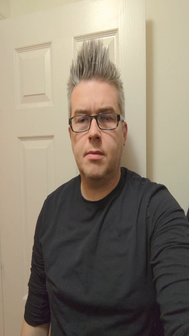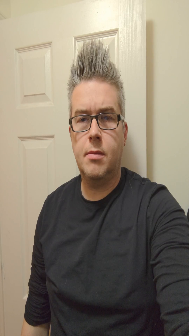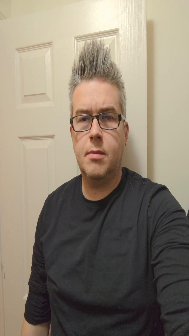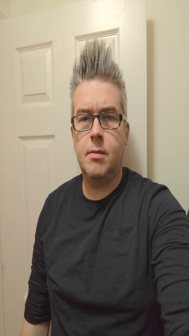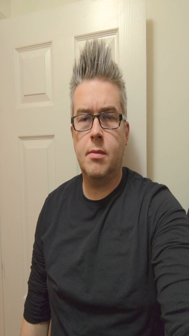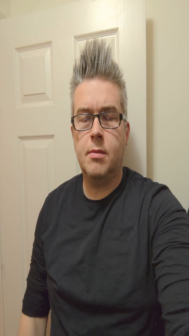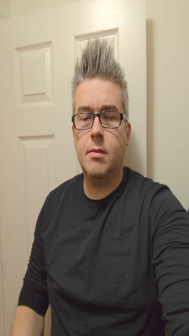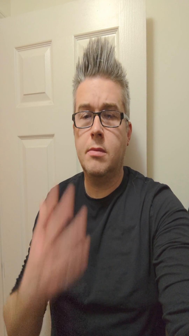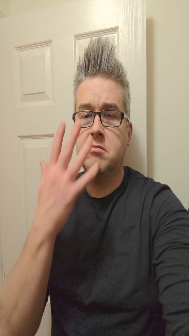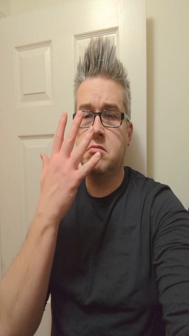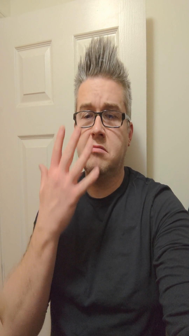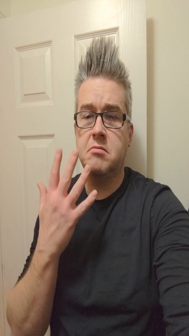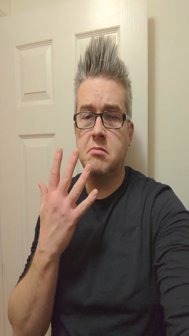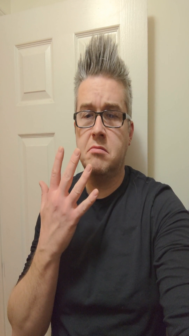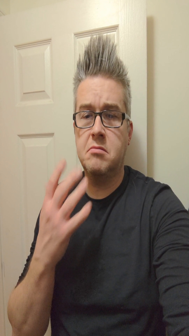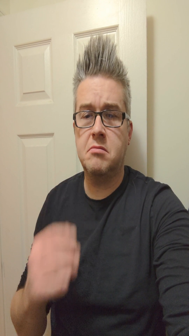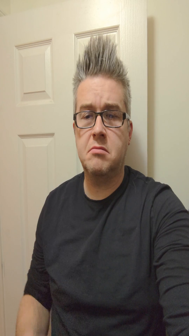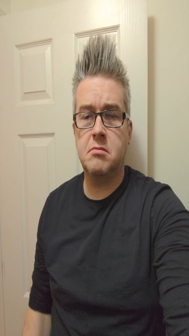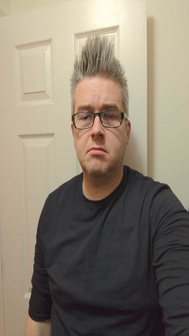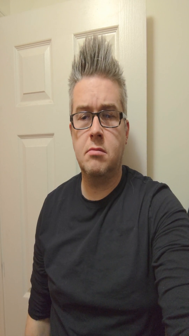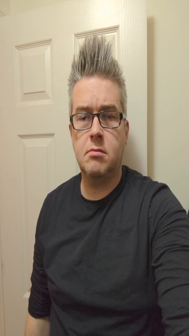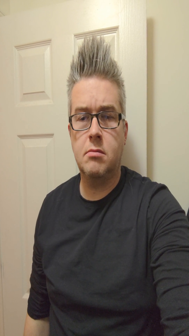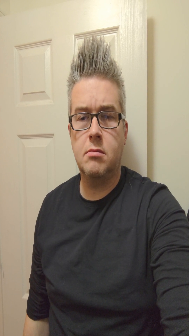sad